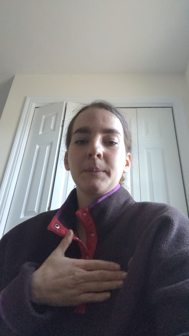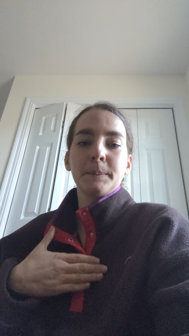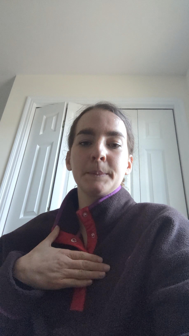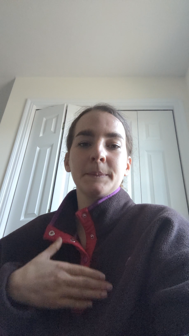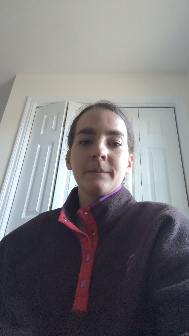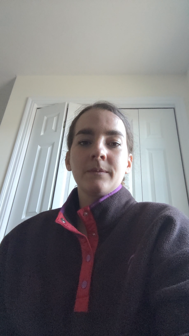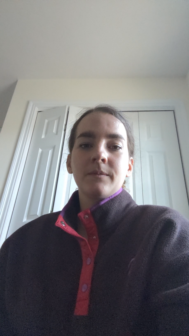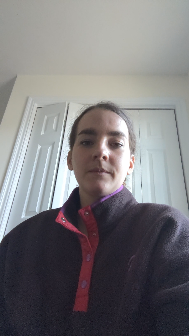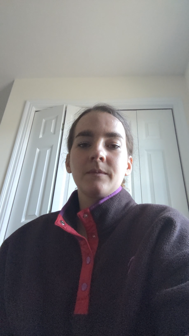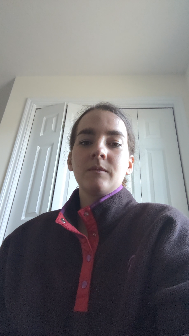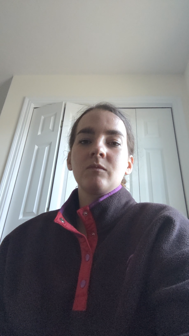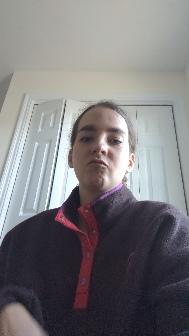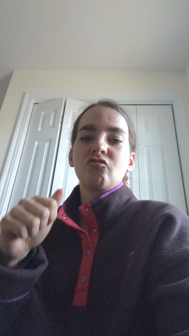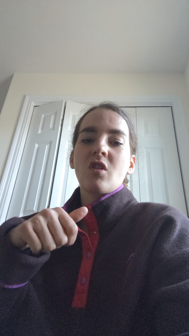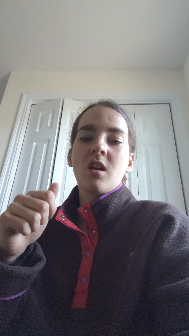rock